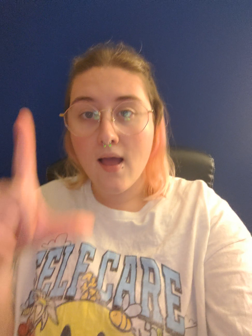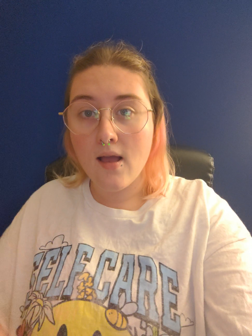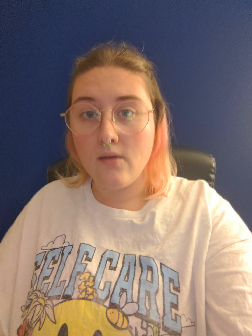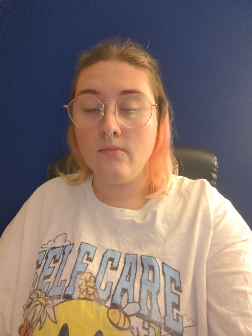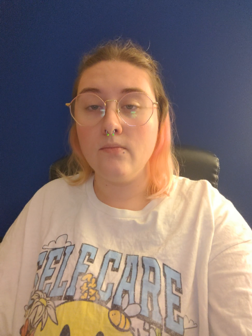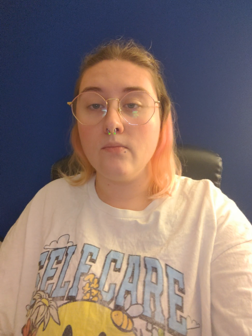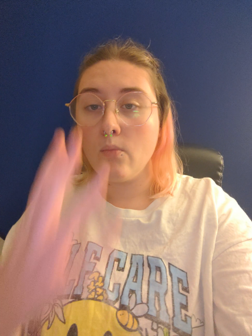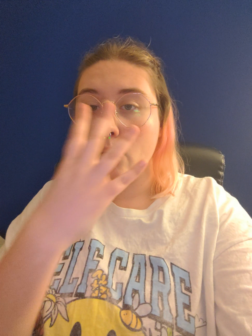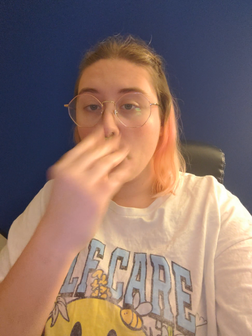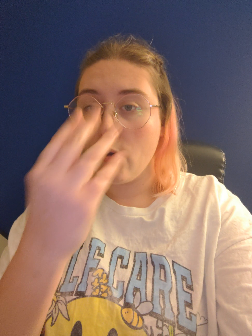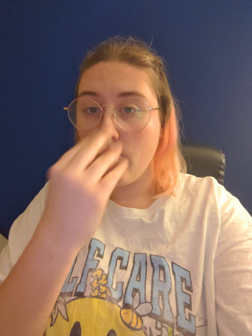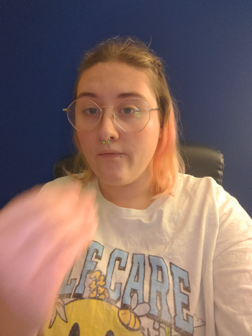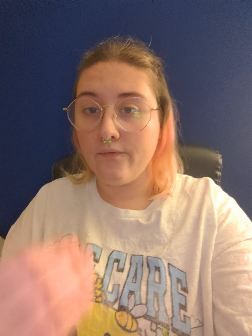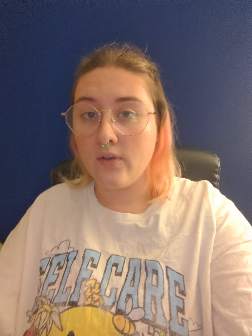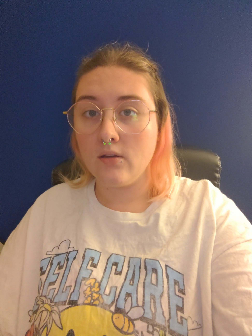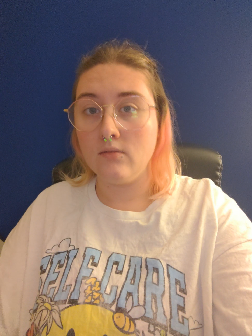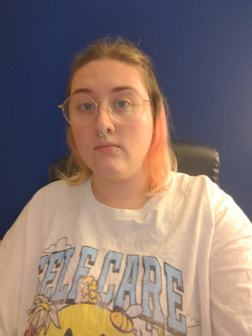wolf